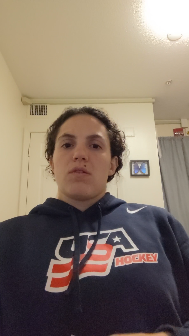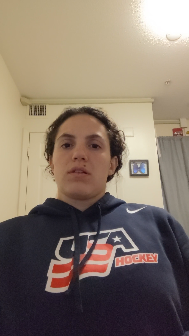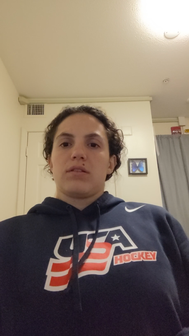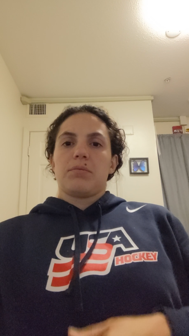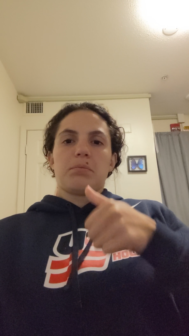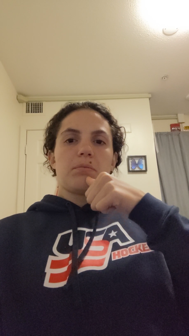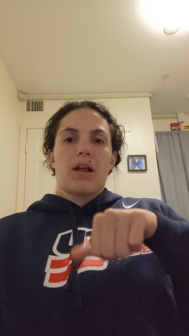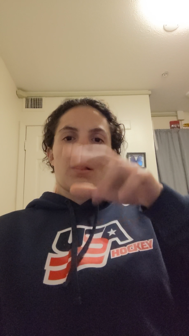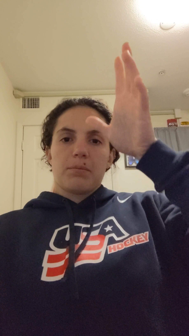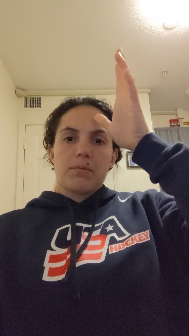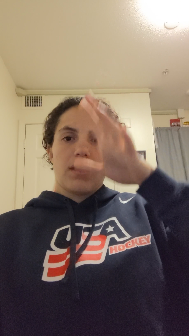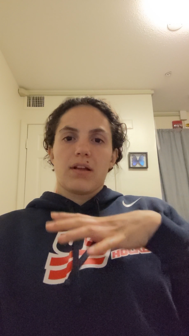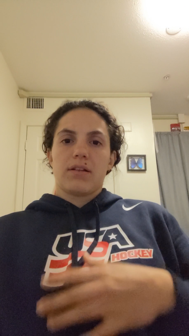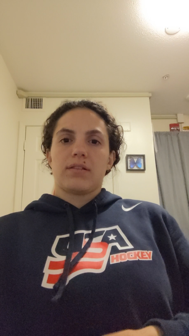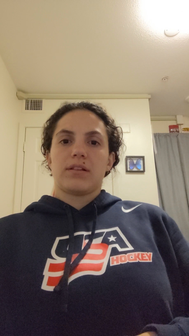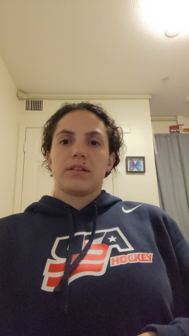mailman